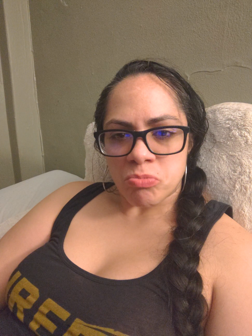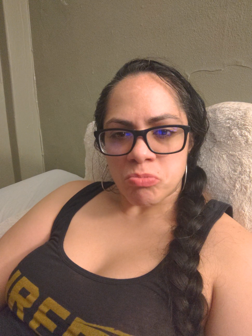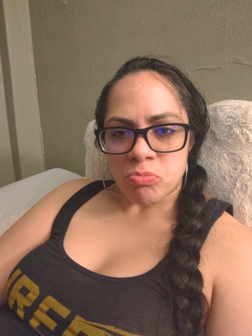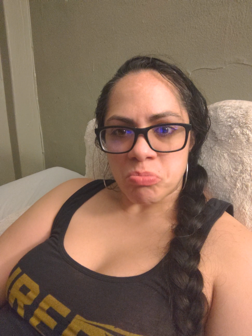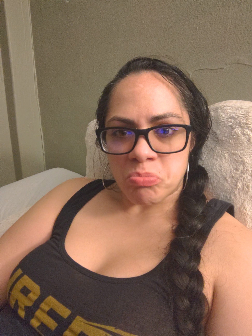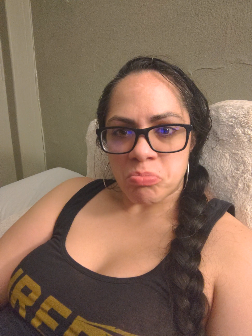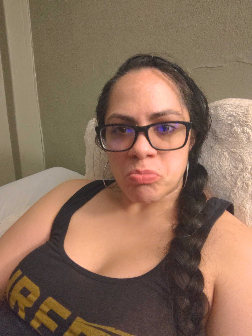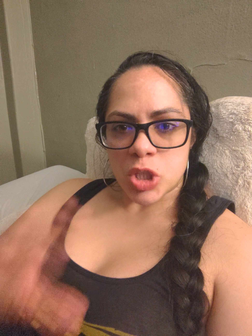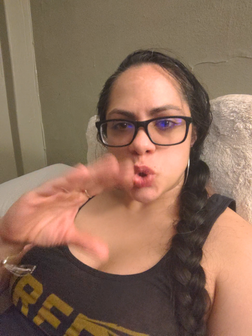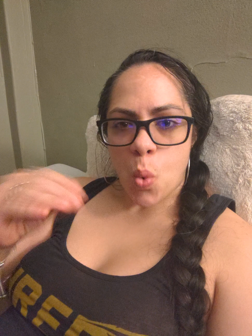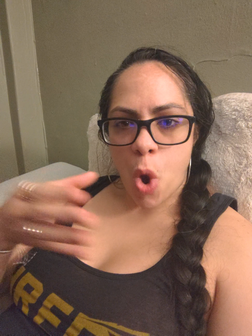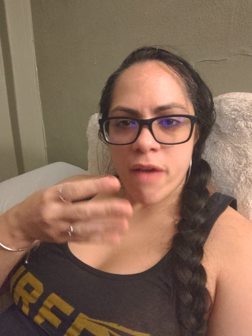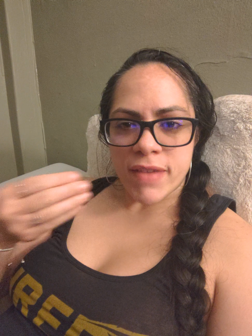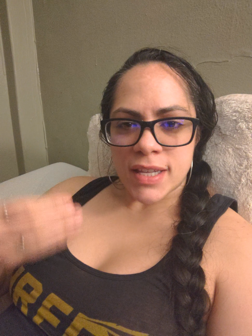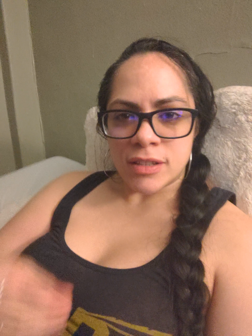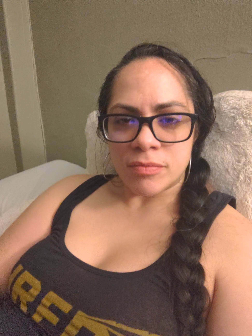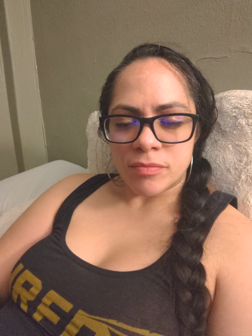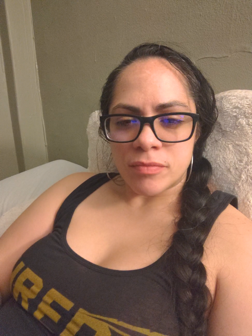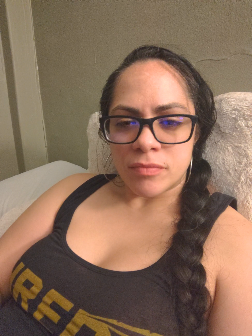story